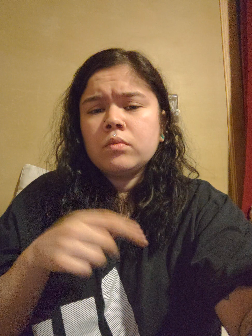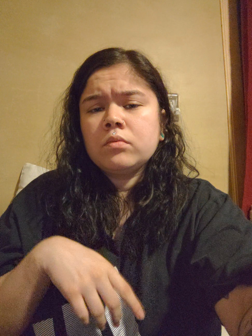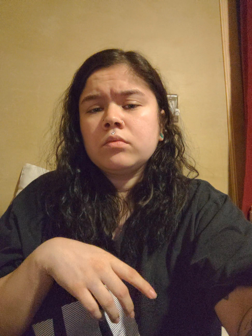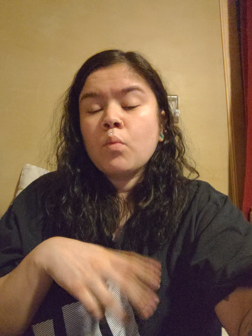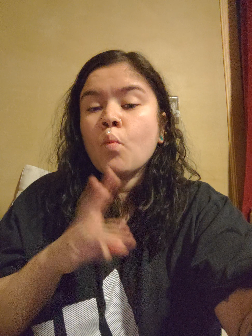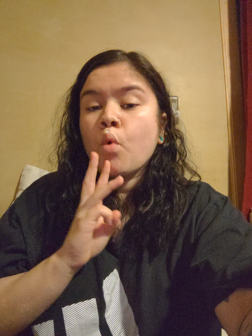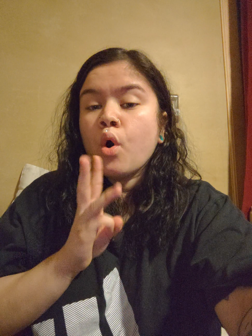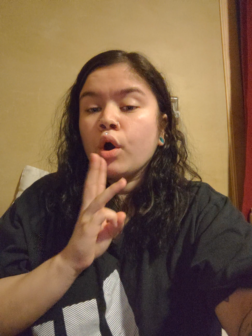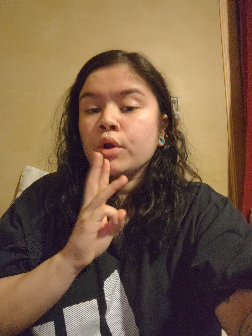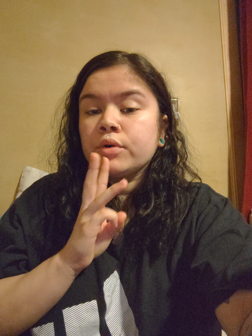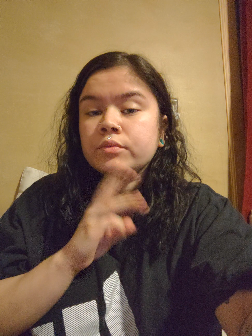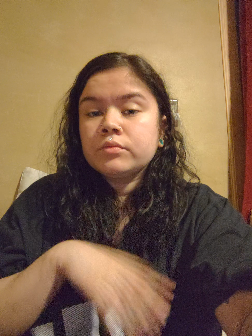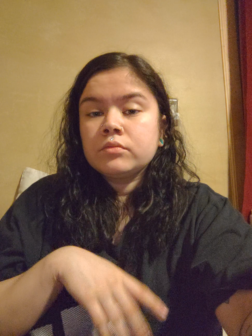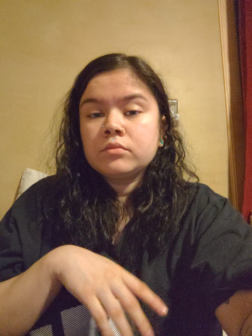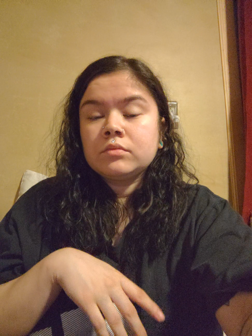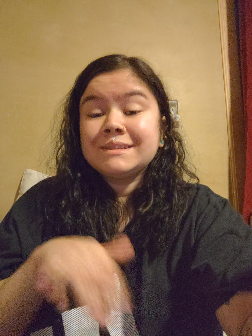water